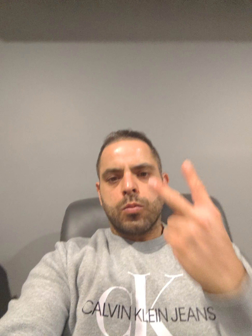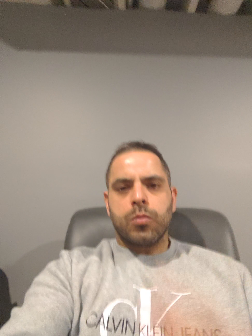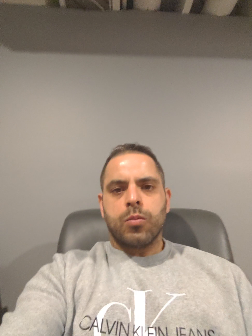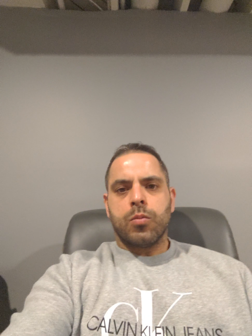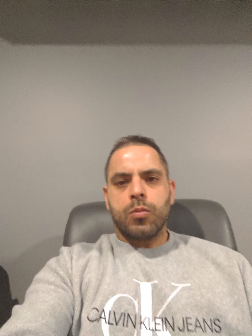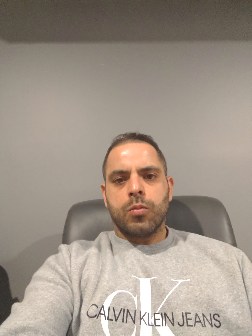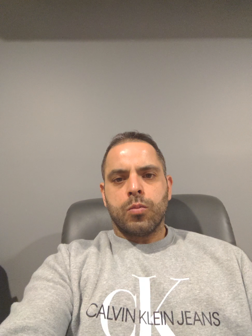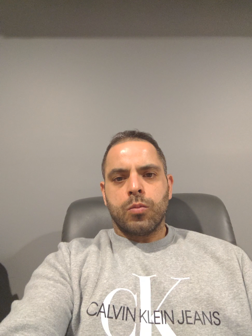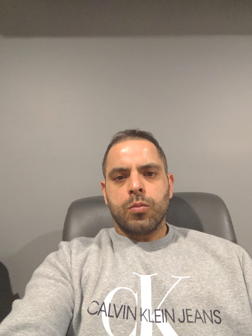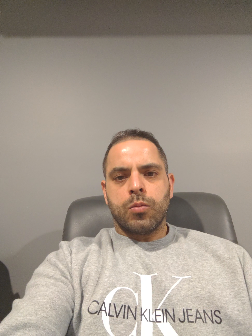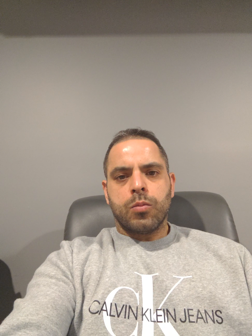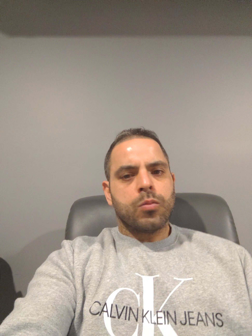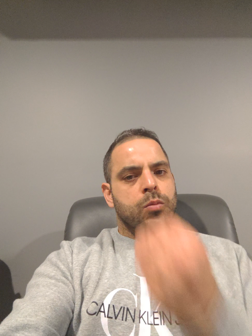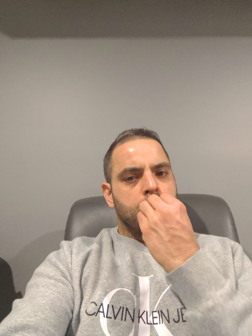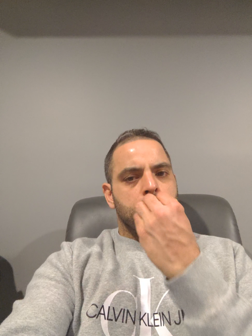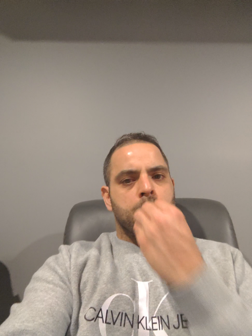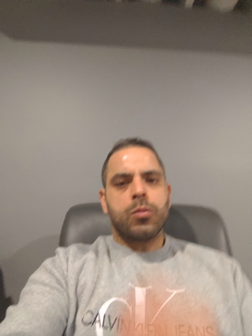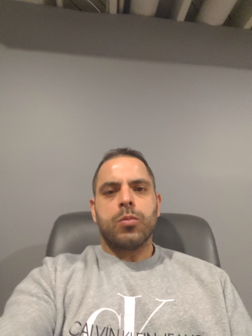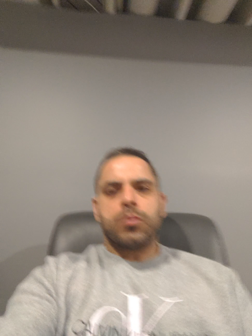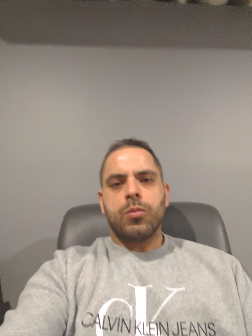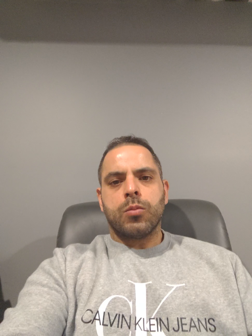snack